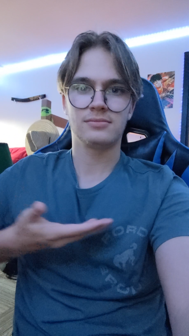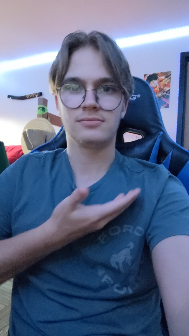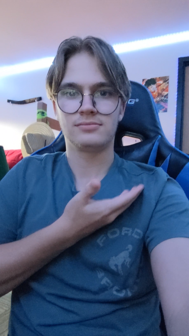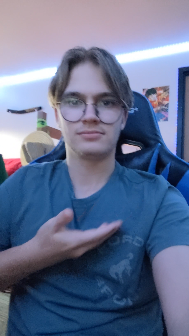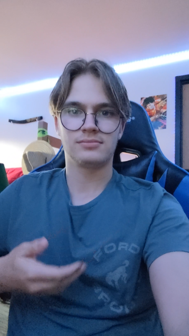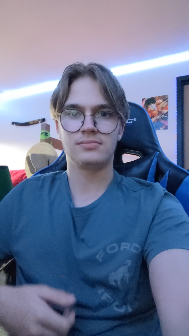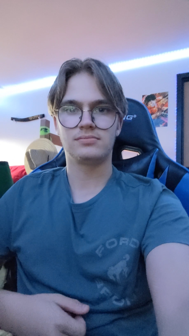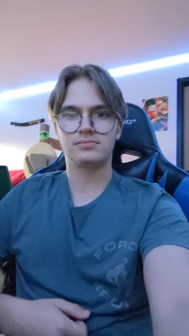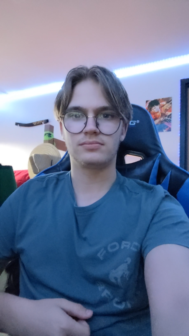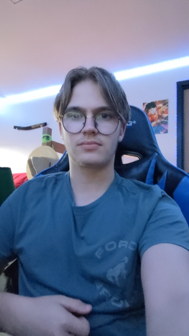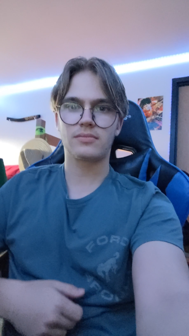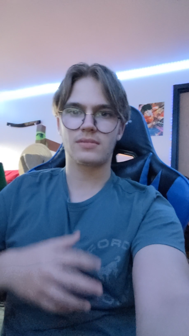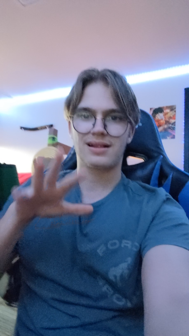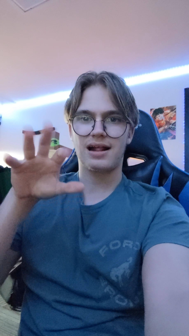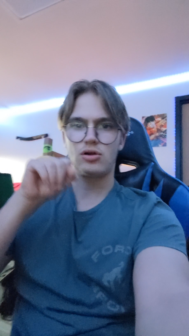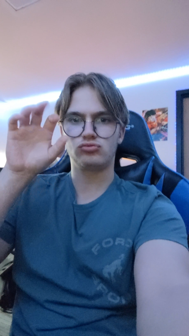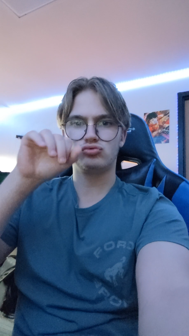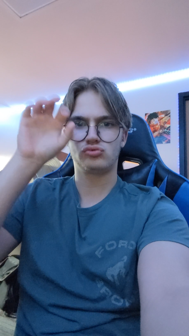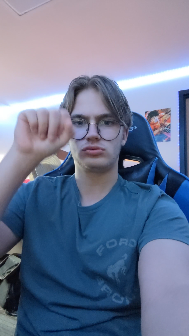ladder